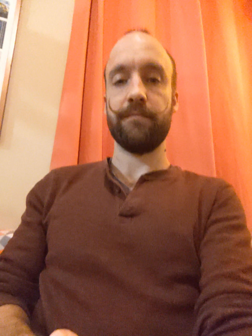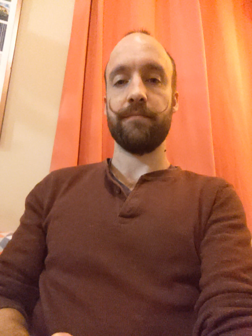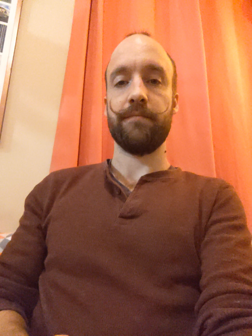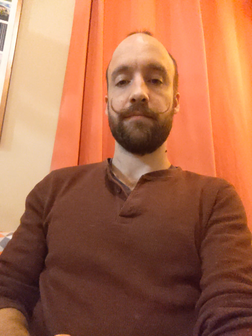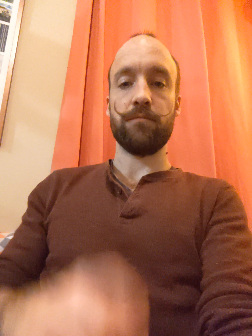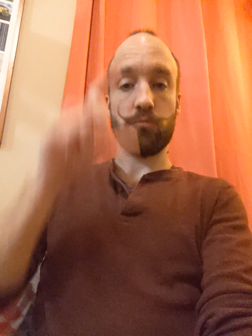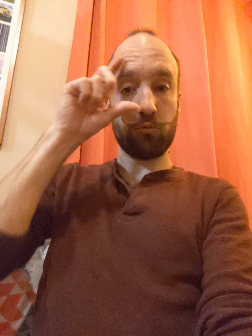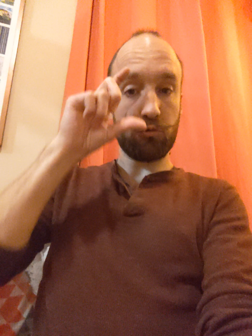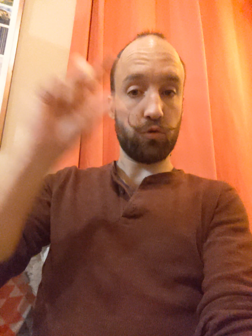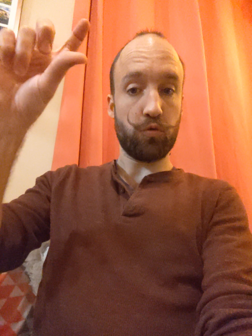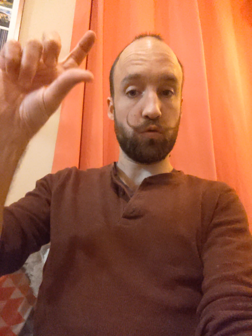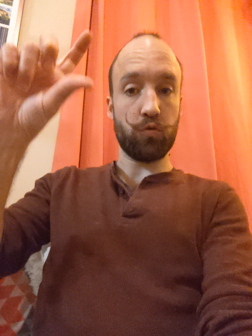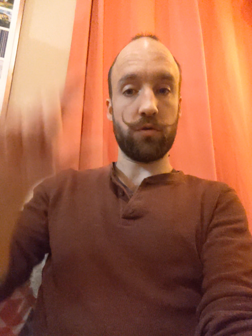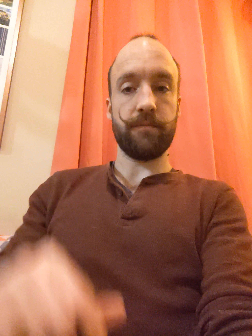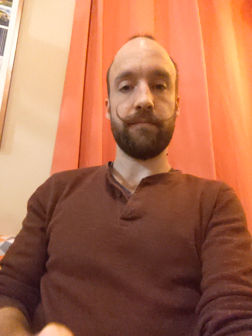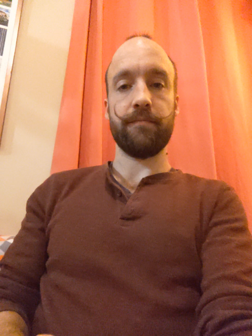moon